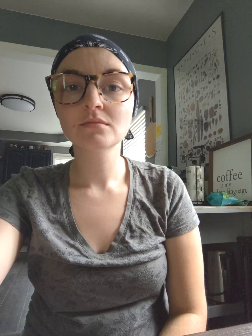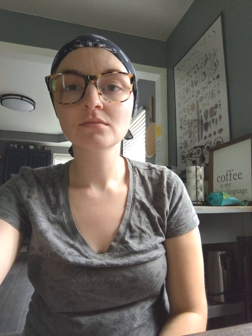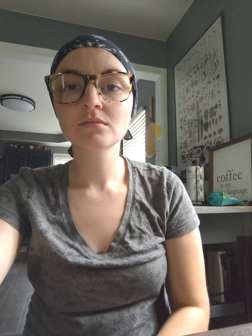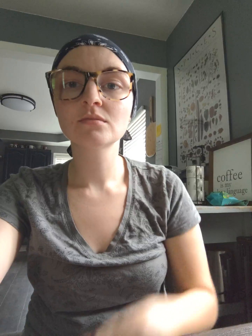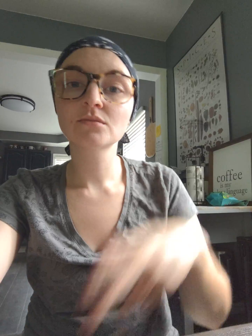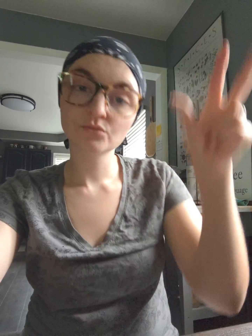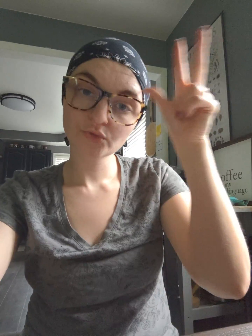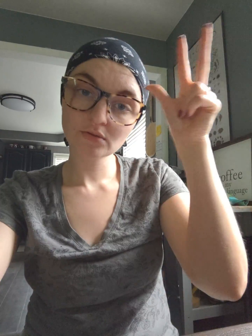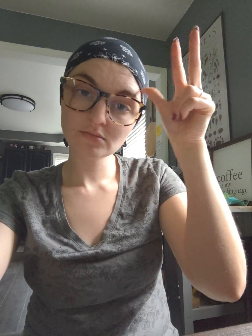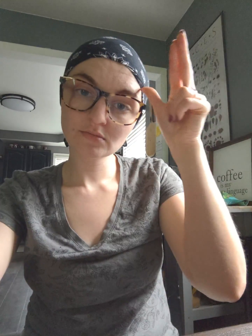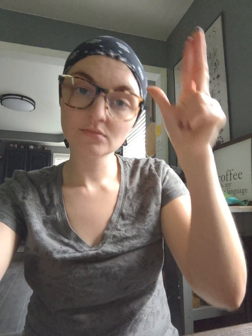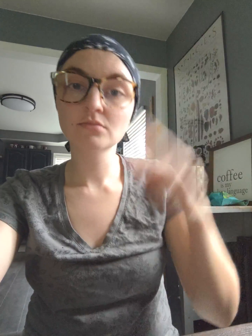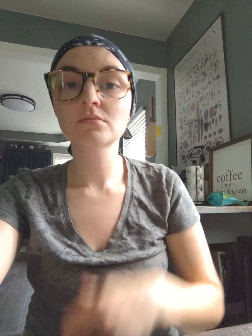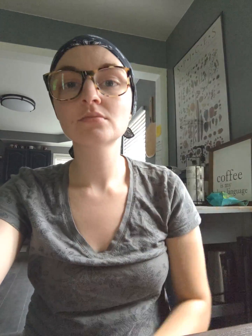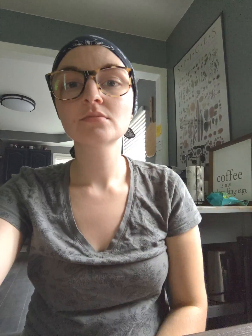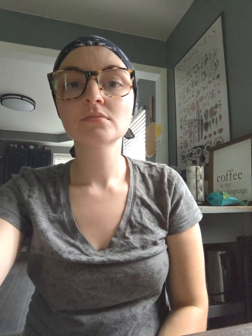rooster